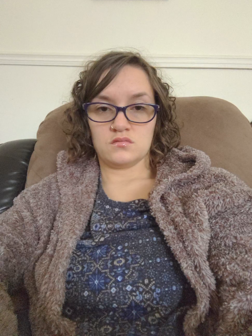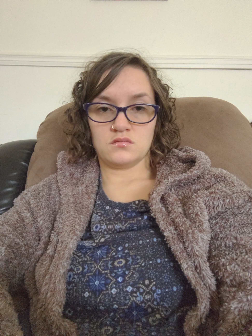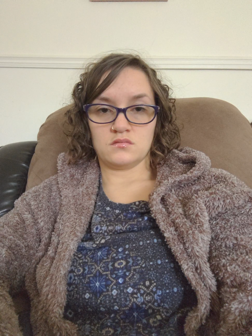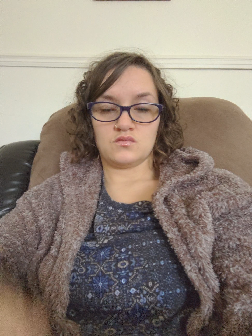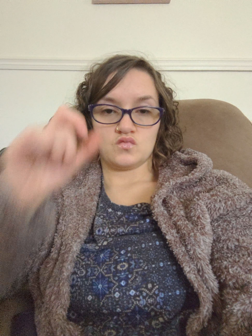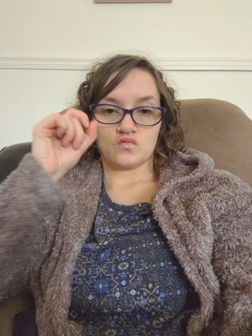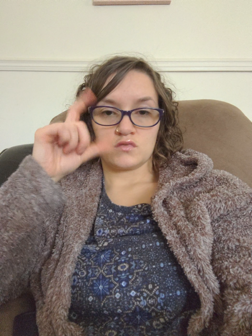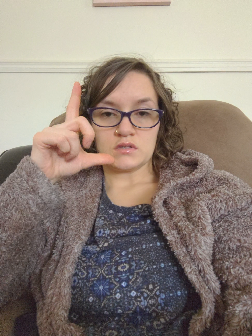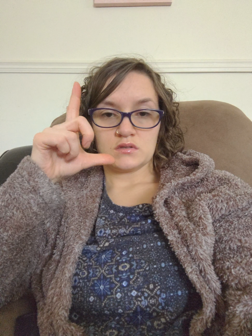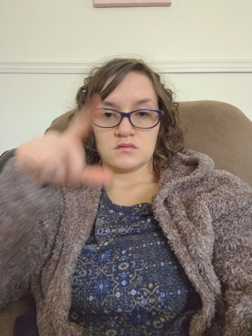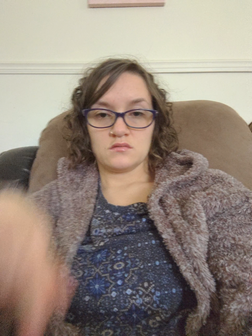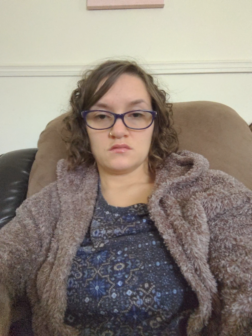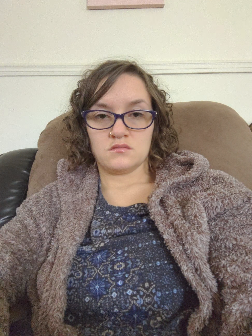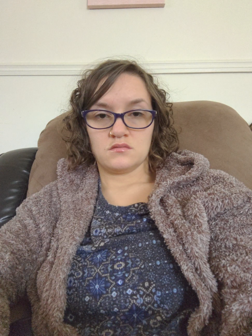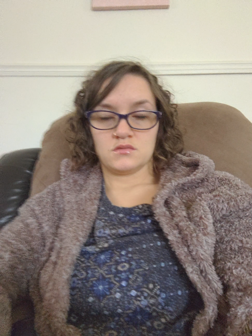awake